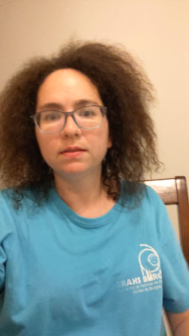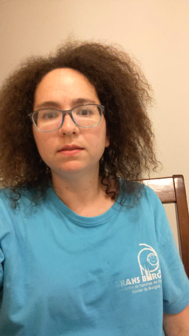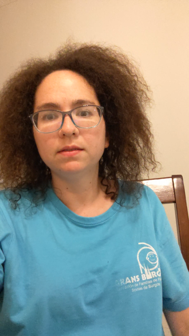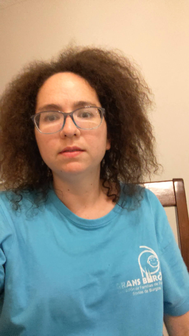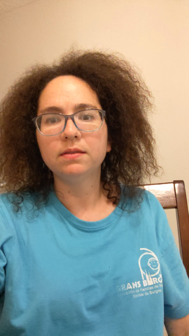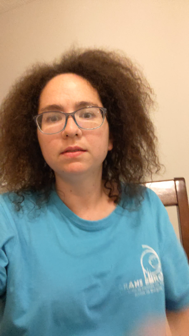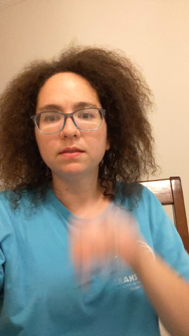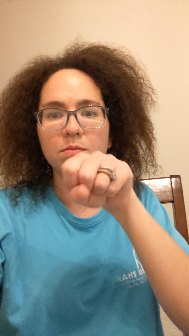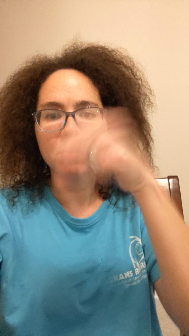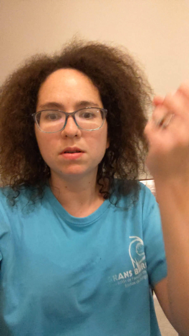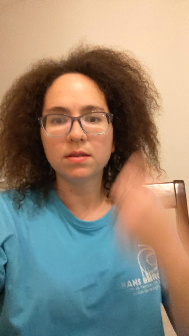break